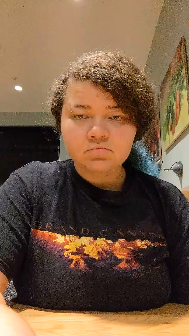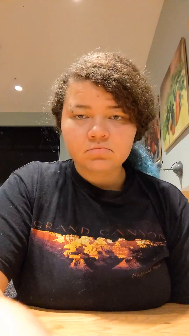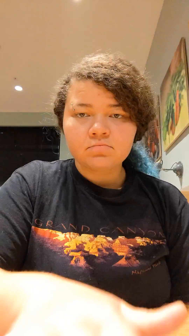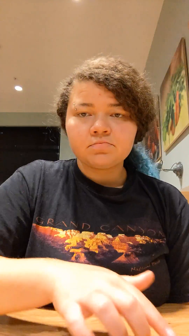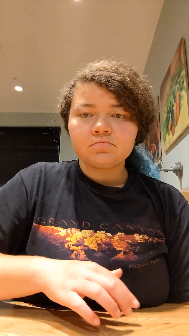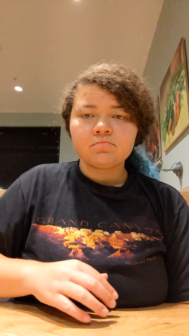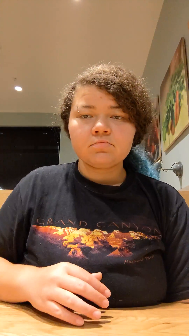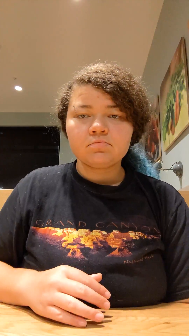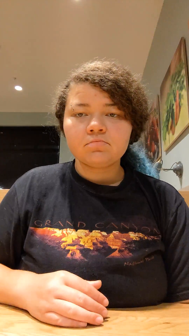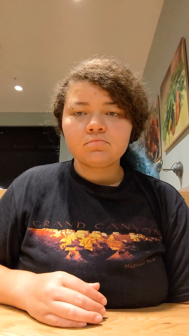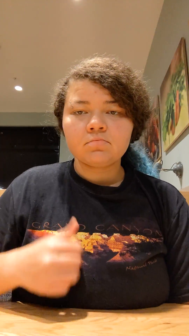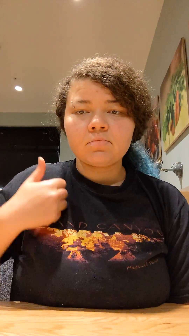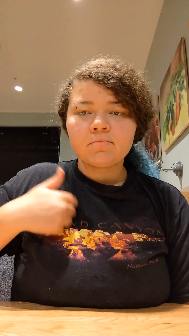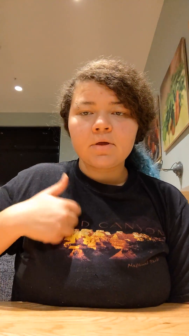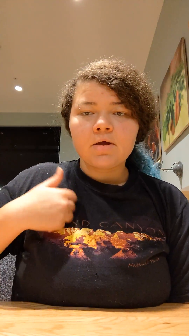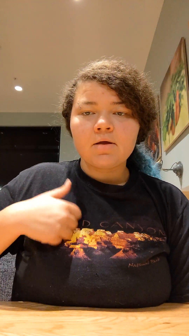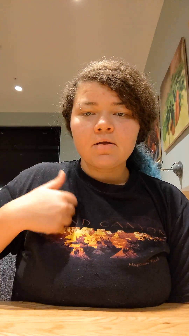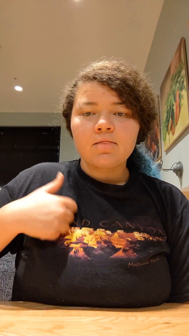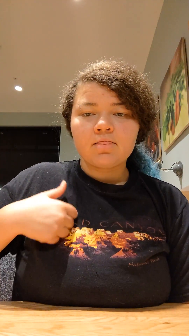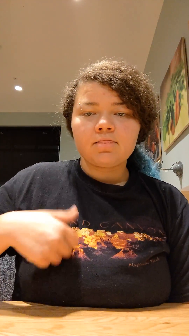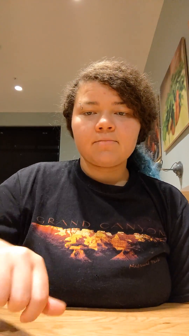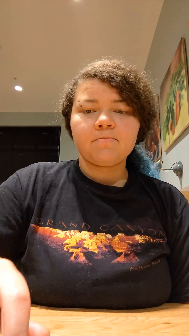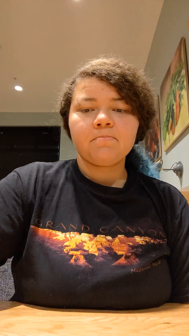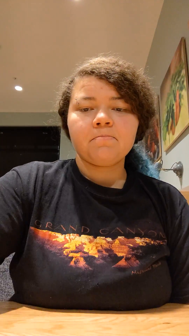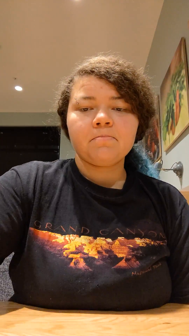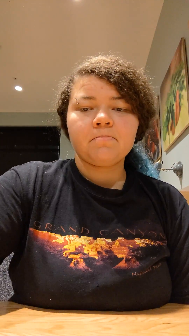bathtub